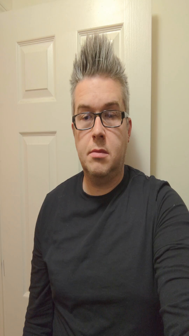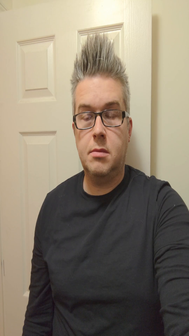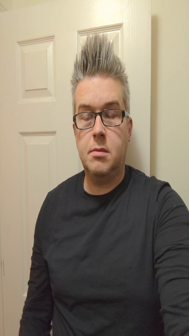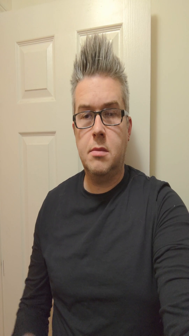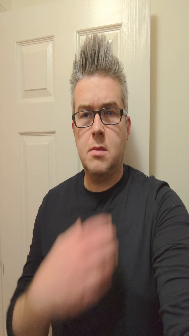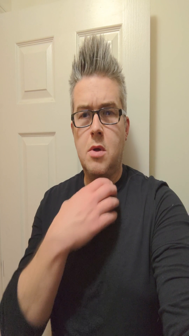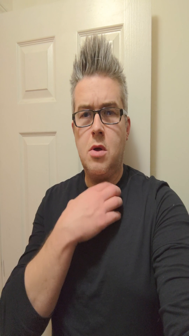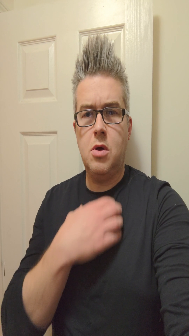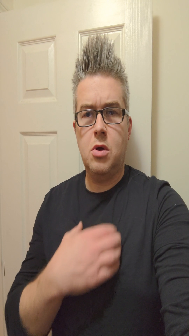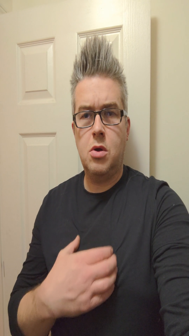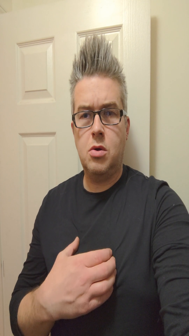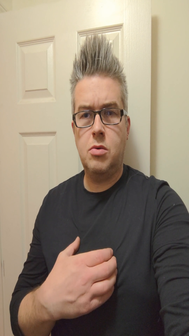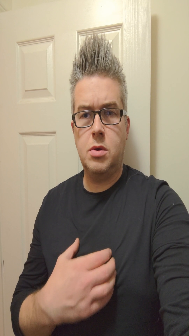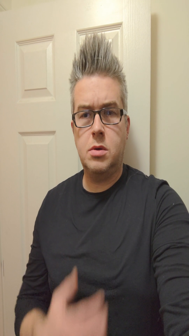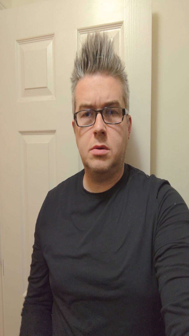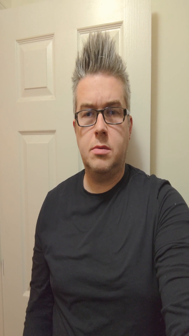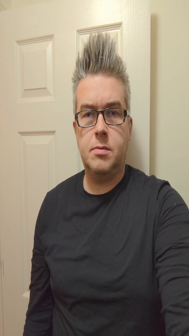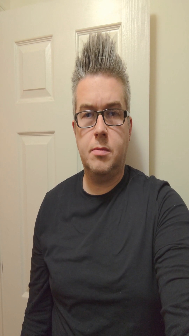hungry